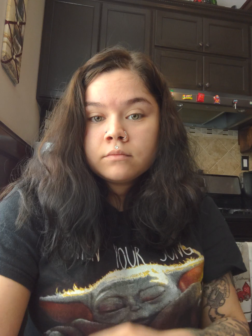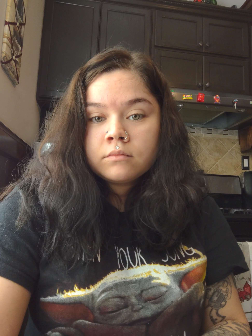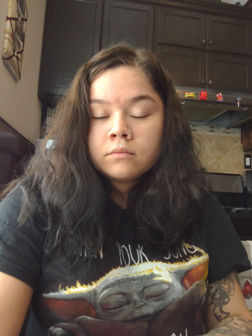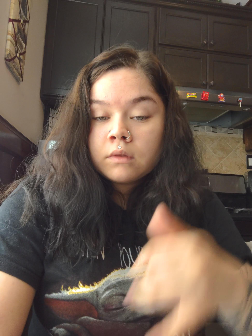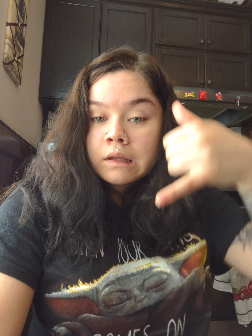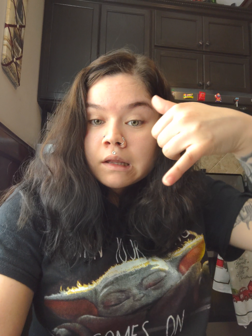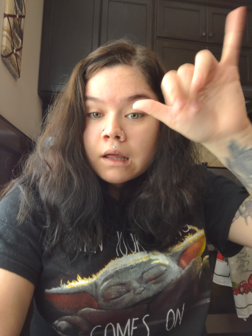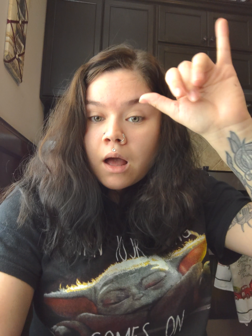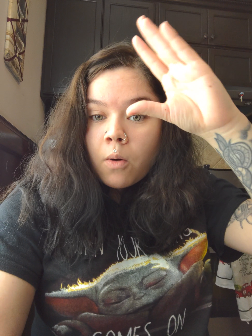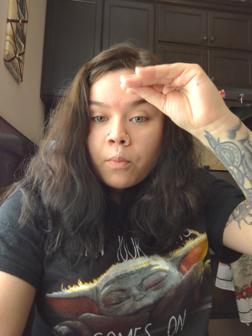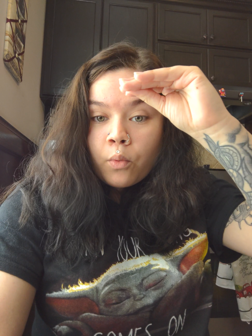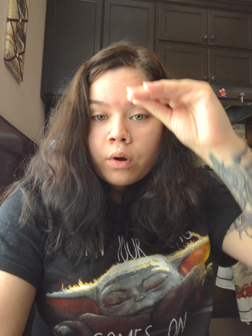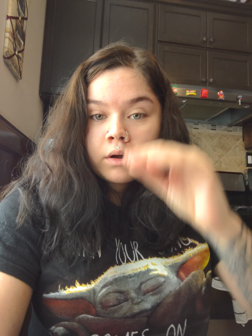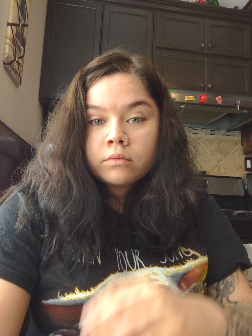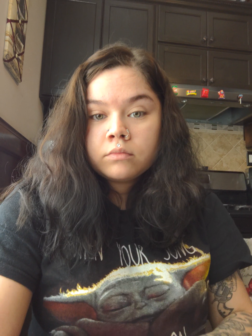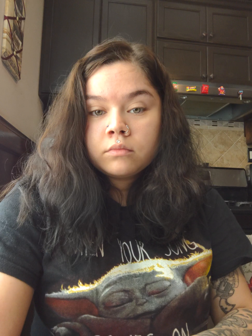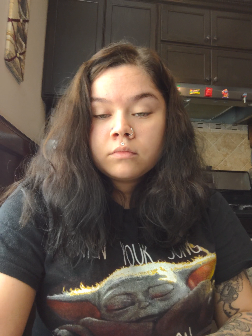cowboy